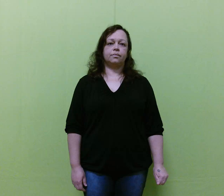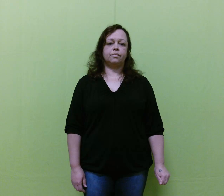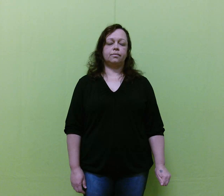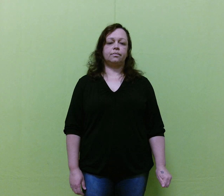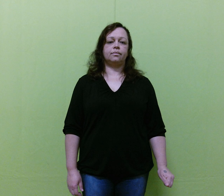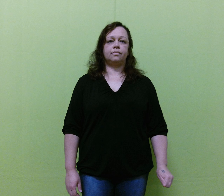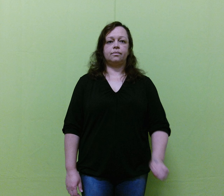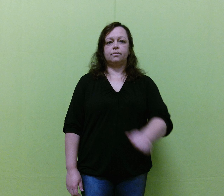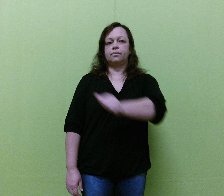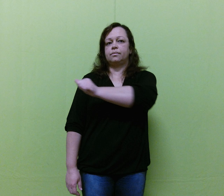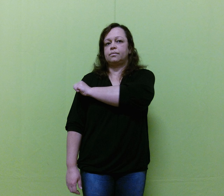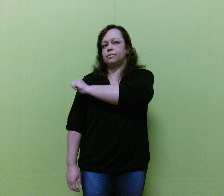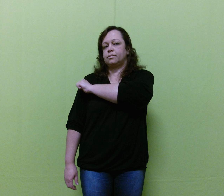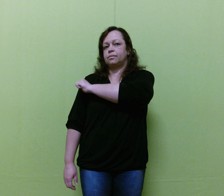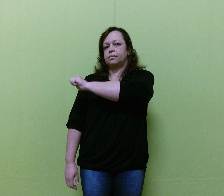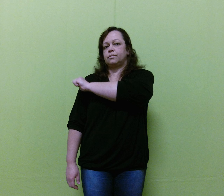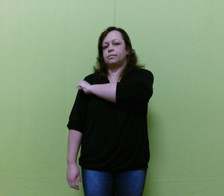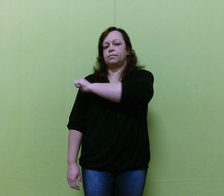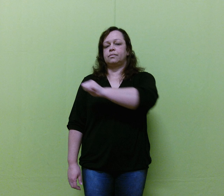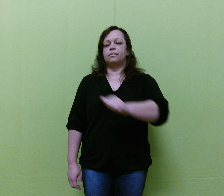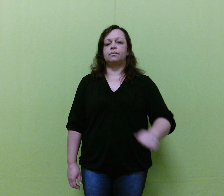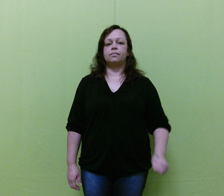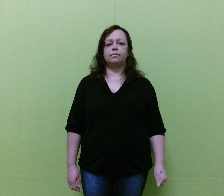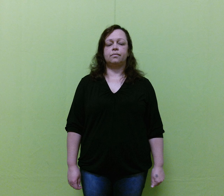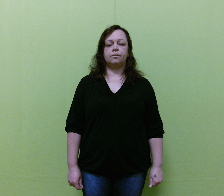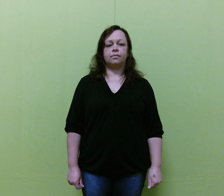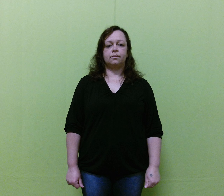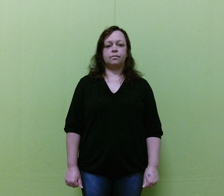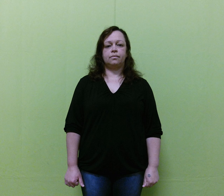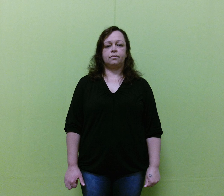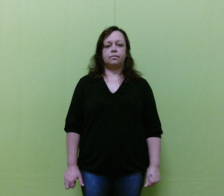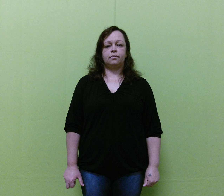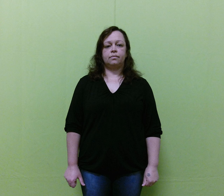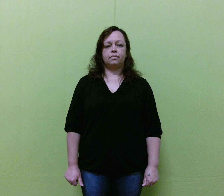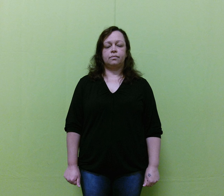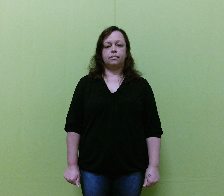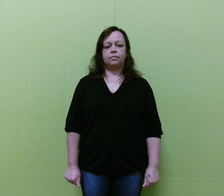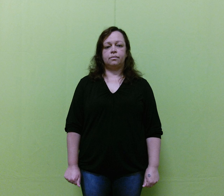aluno